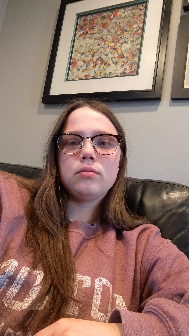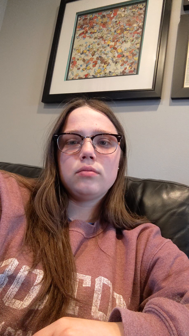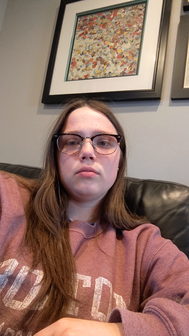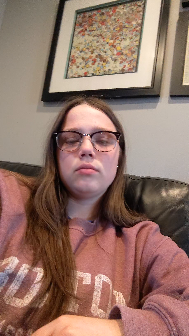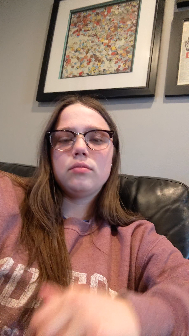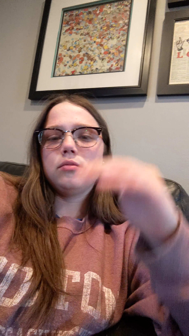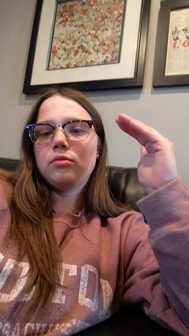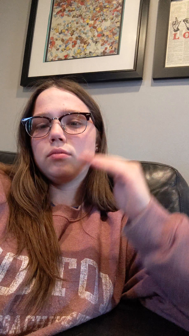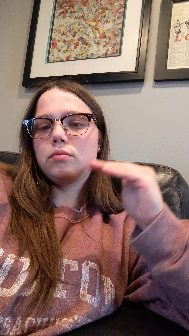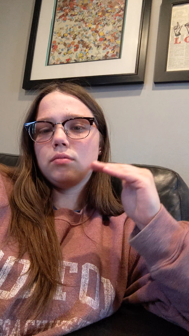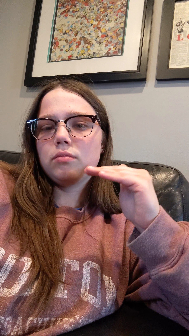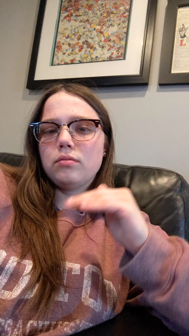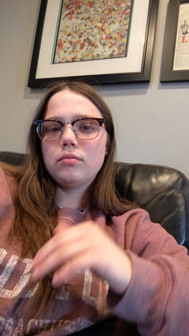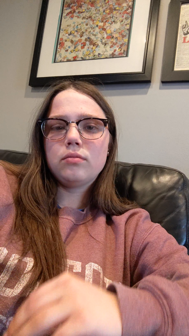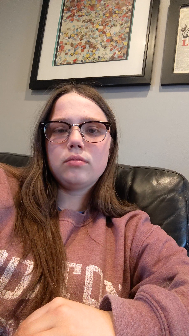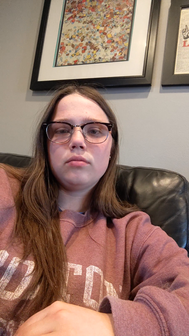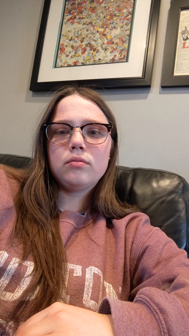little